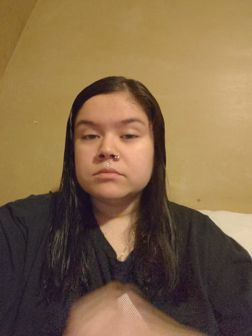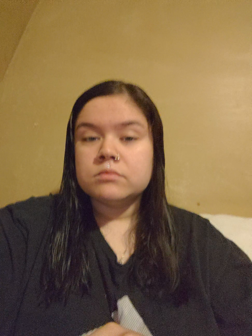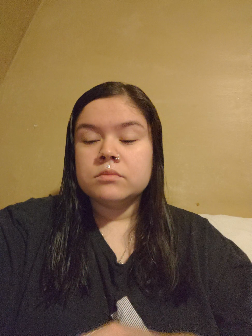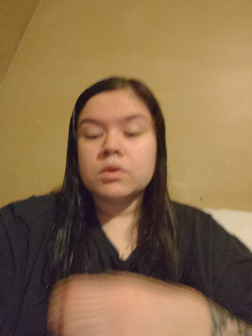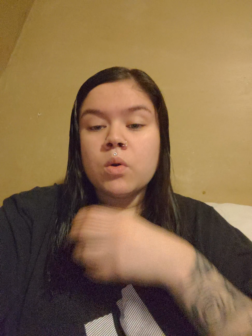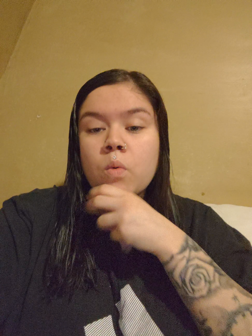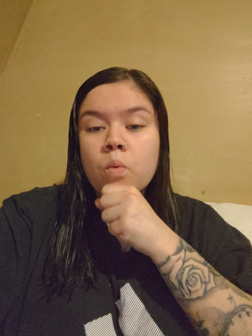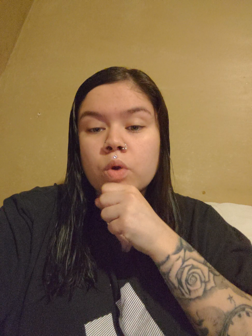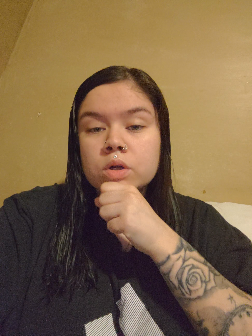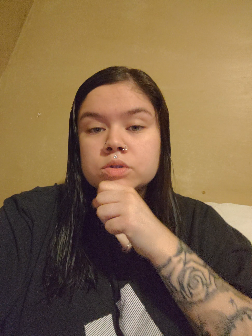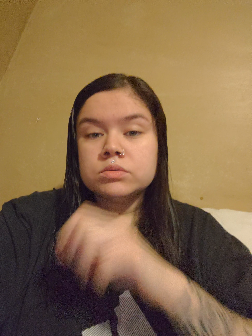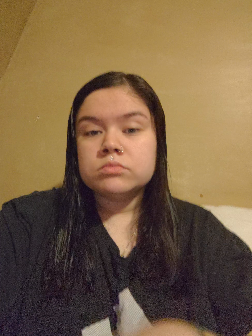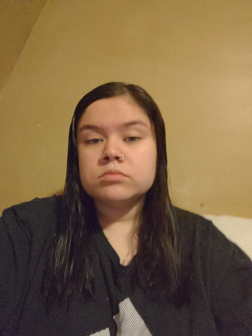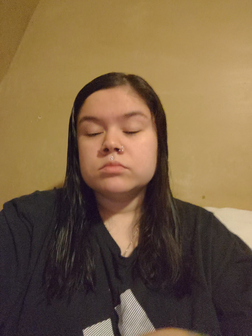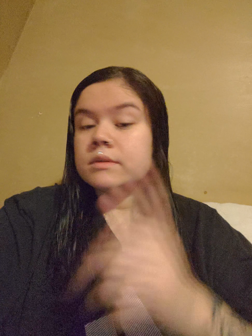orange